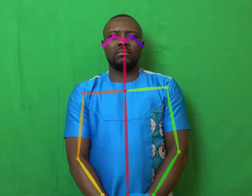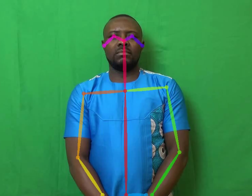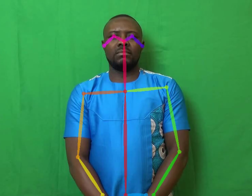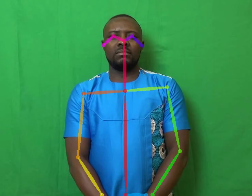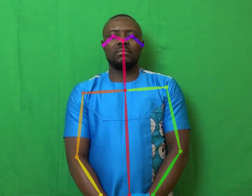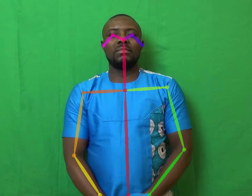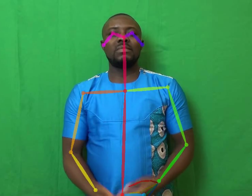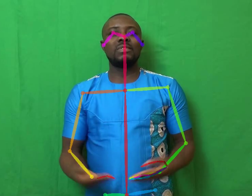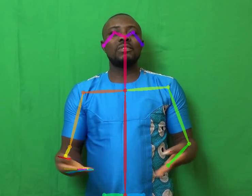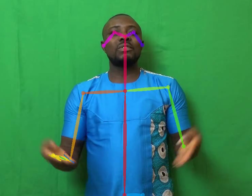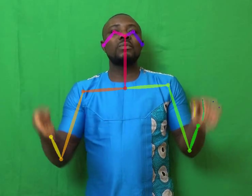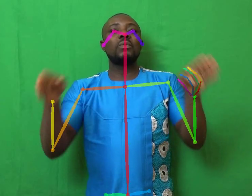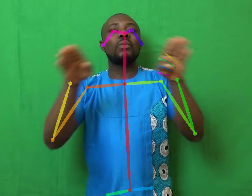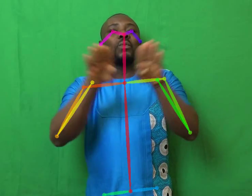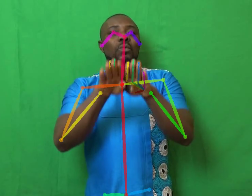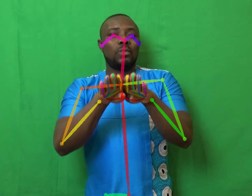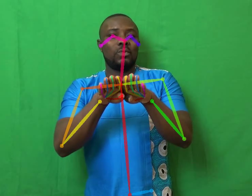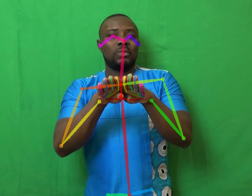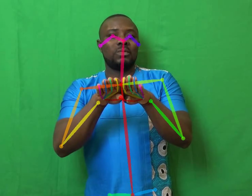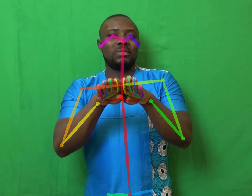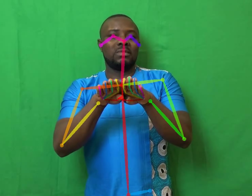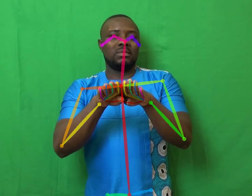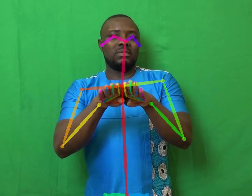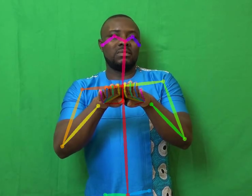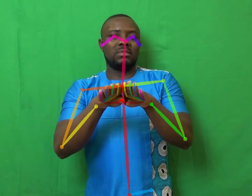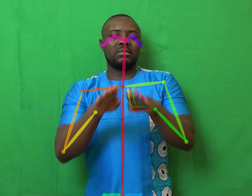close